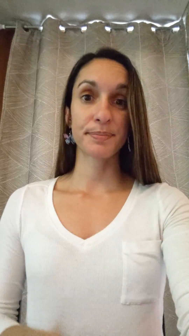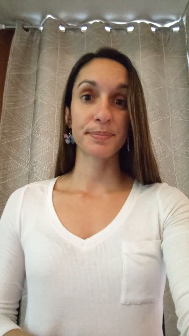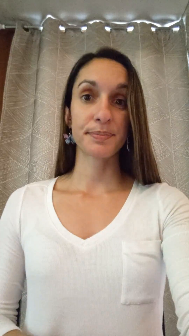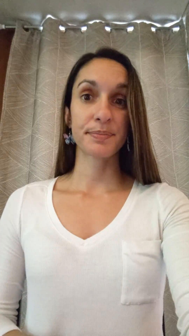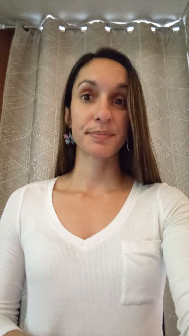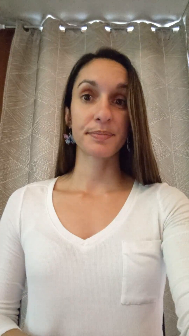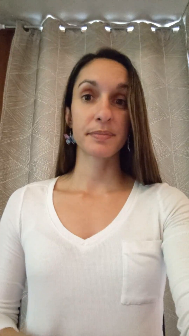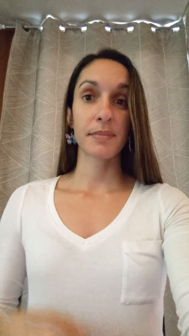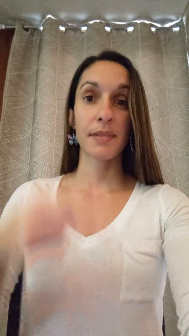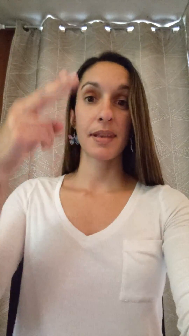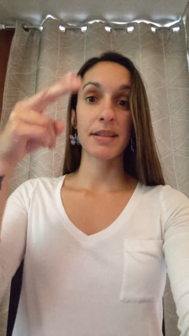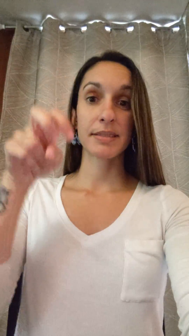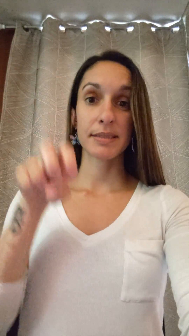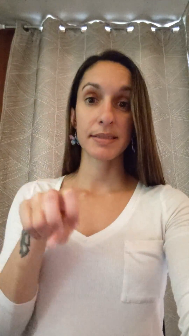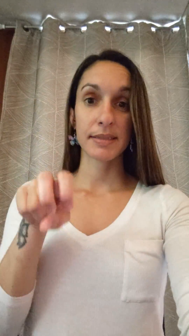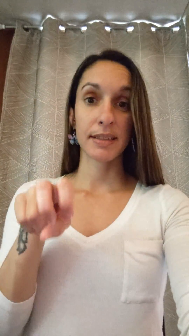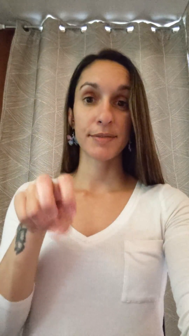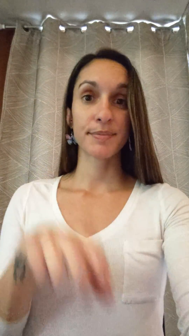high chair